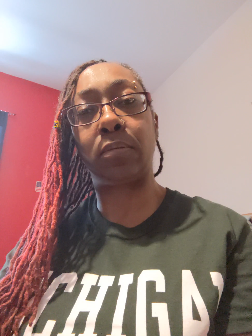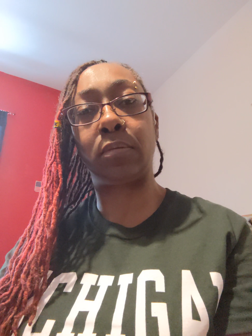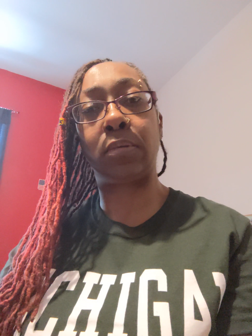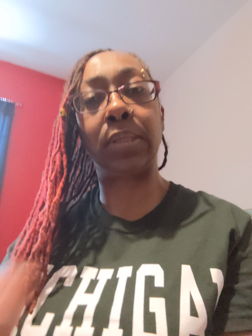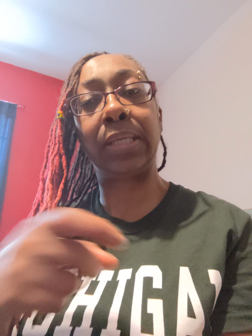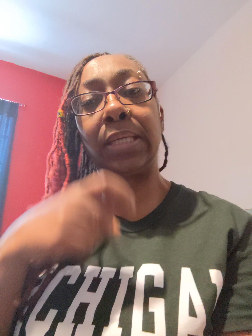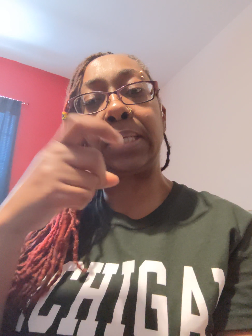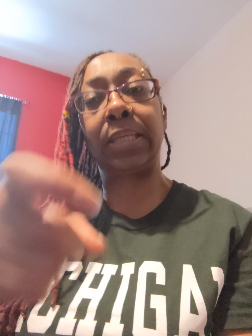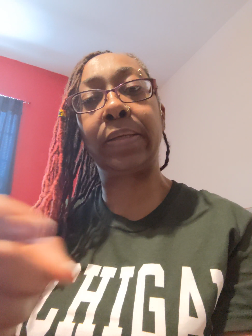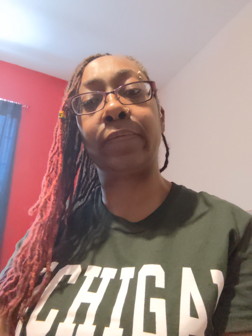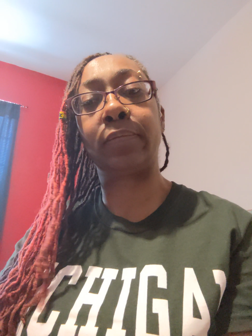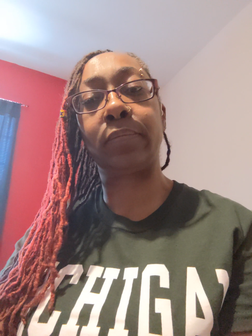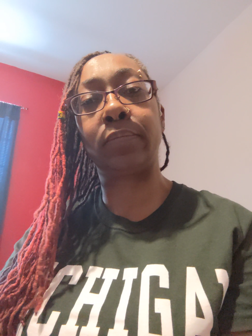gift